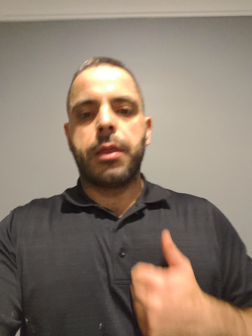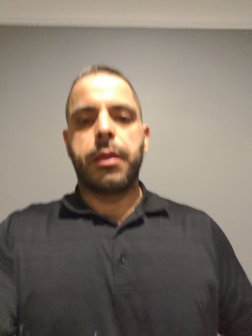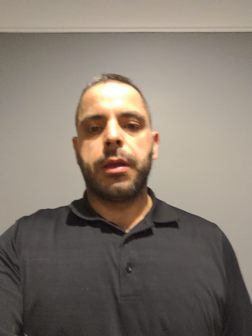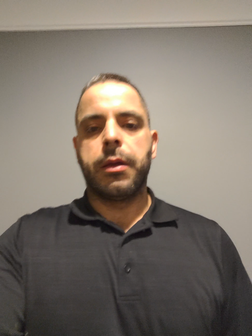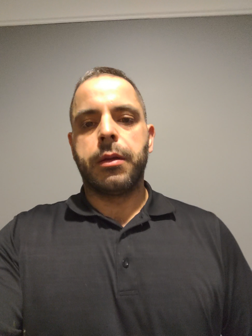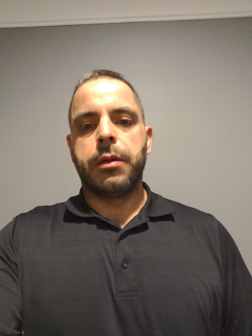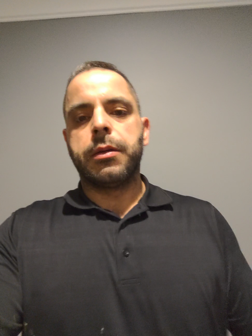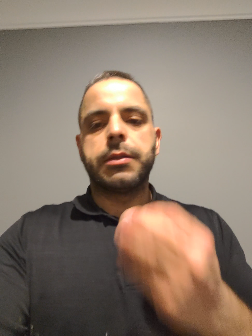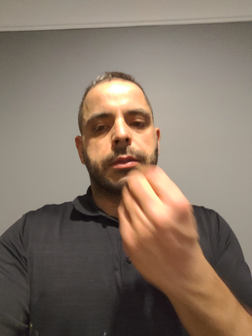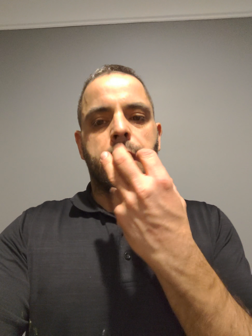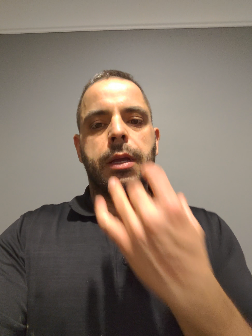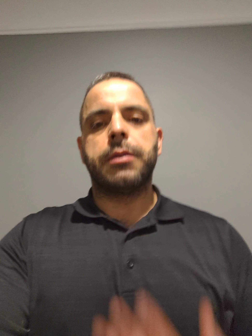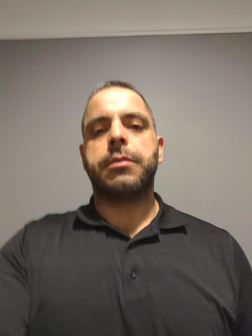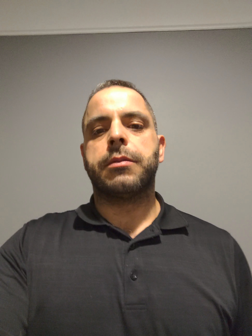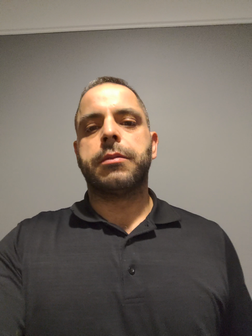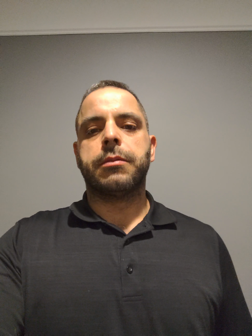snack